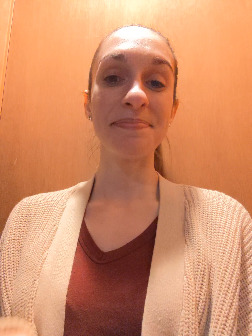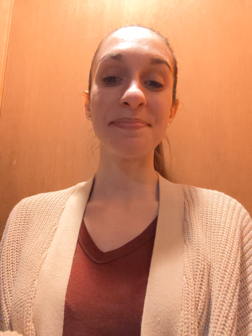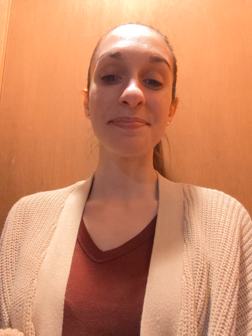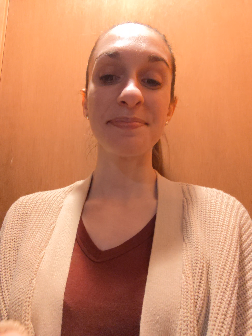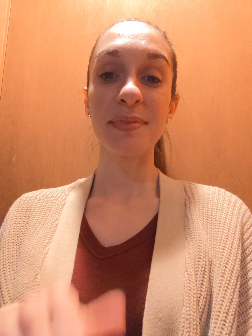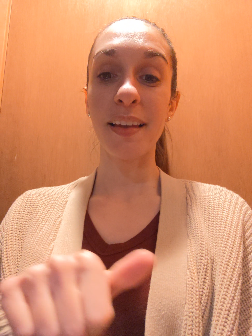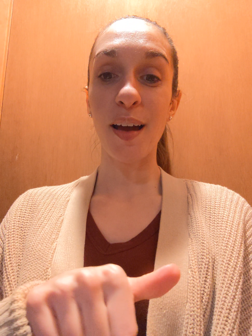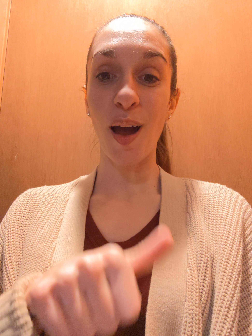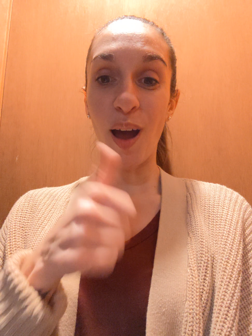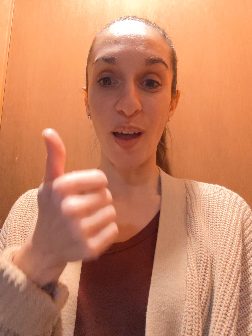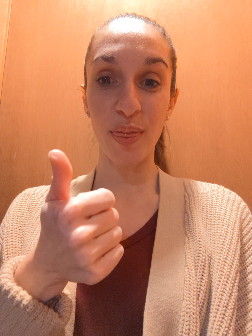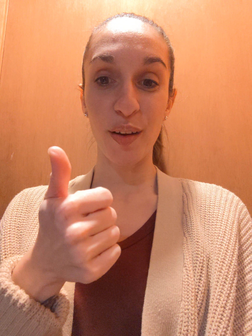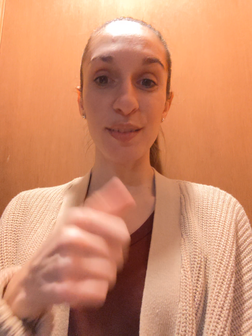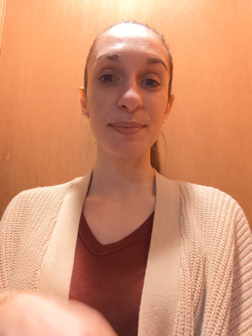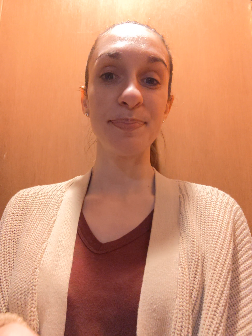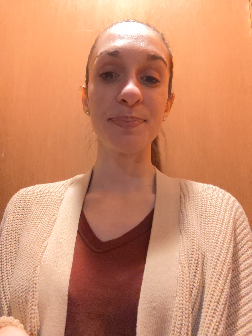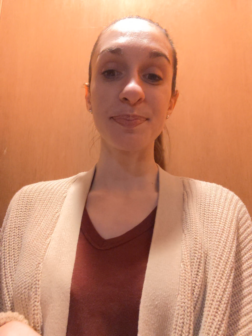another